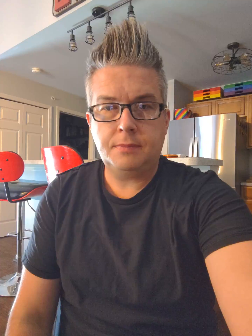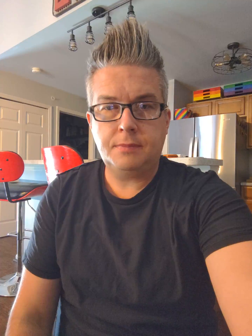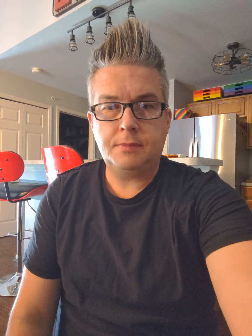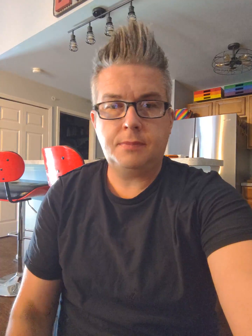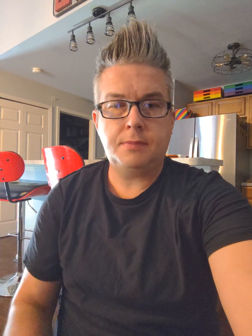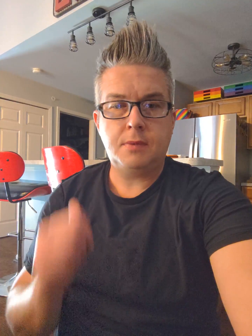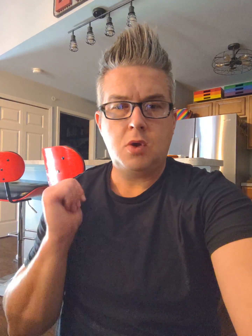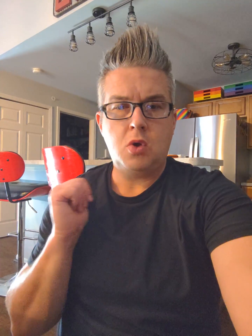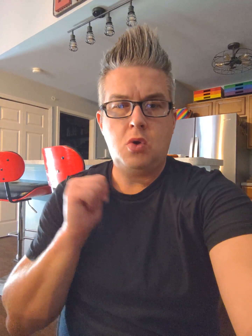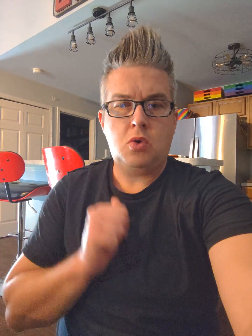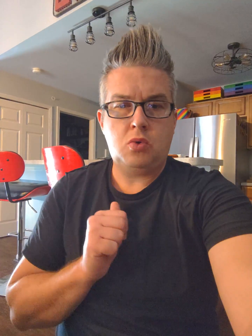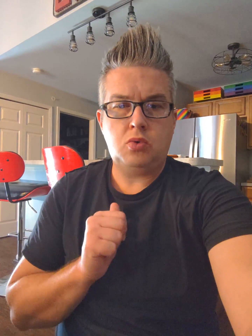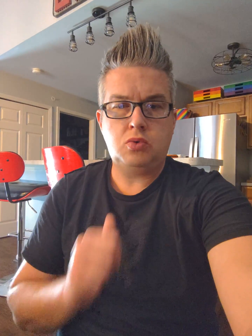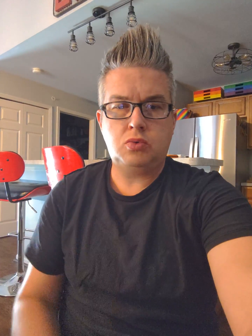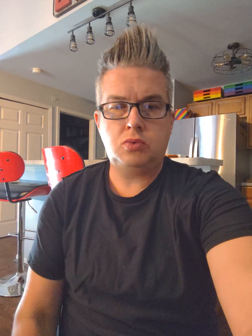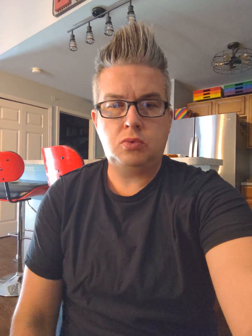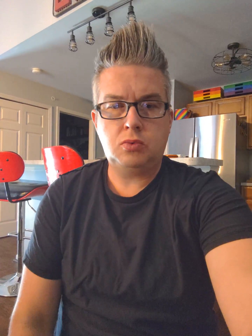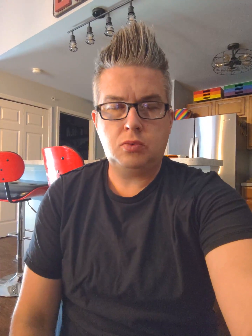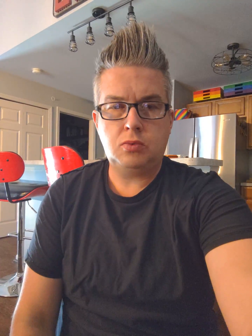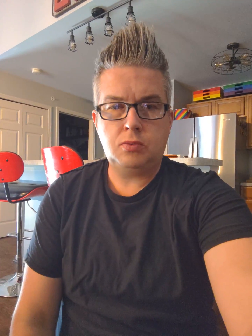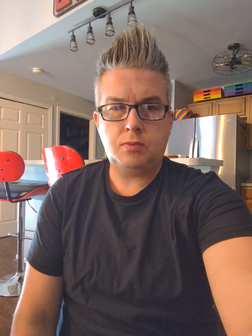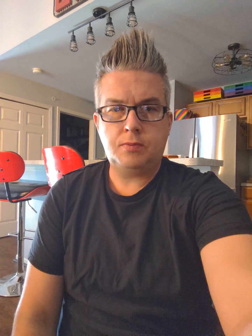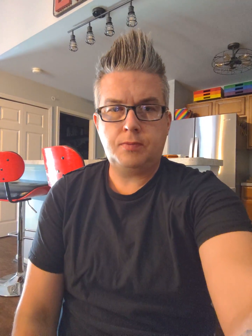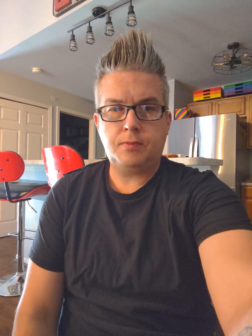coats